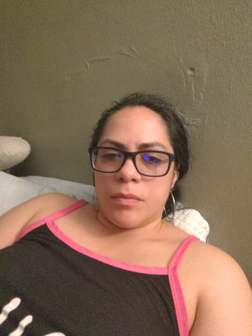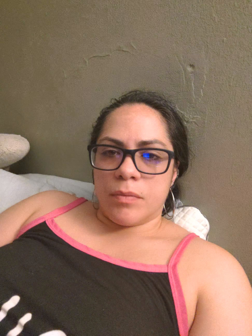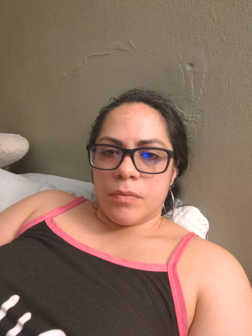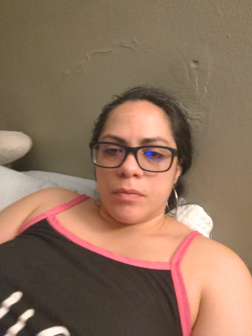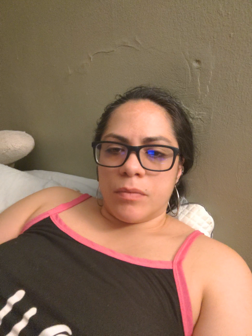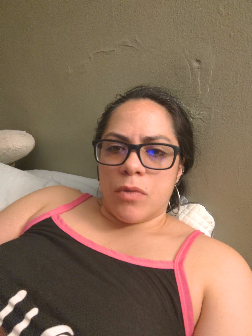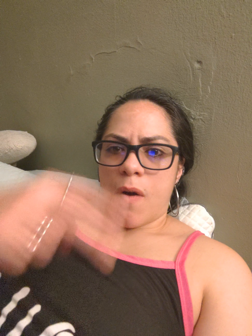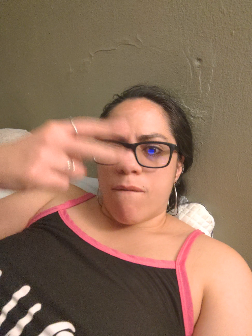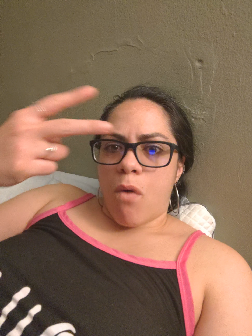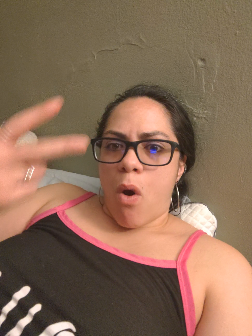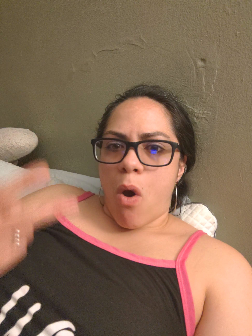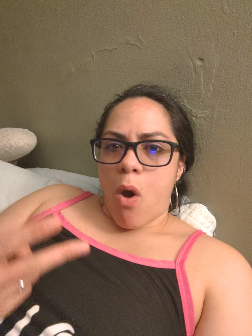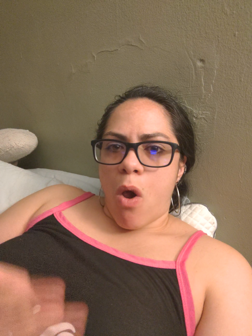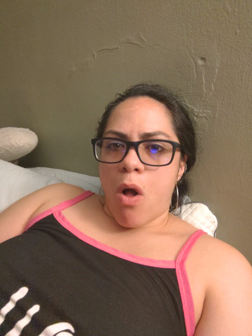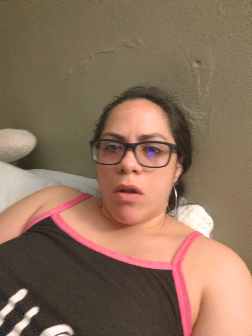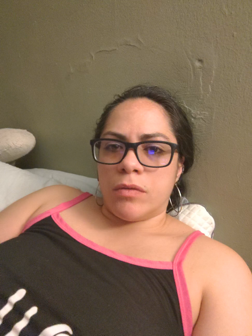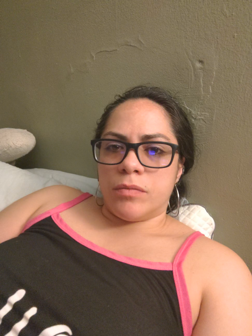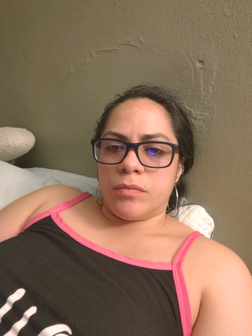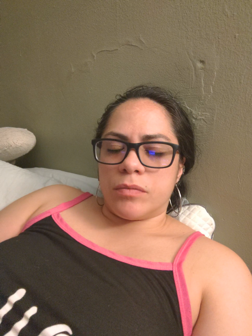fall